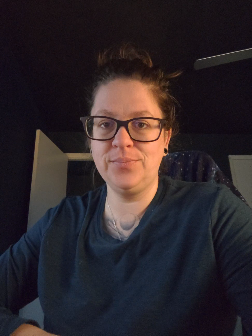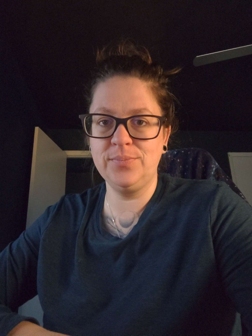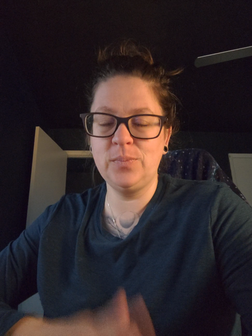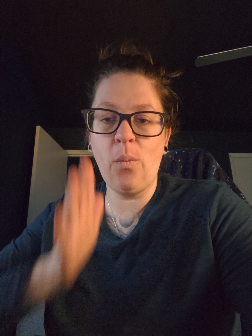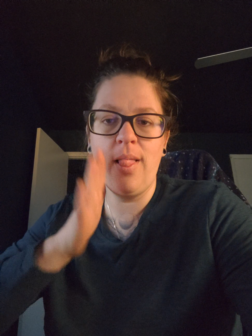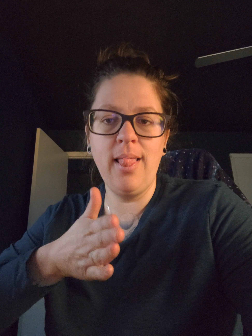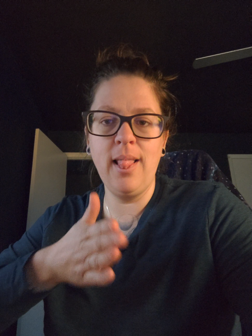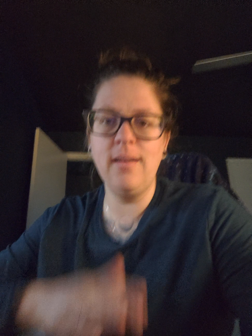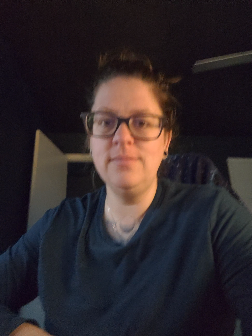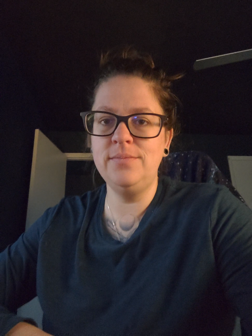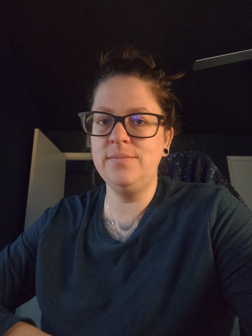will